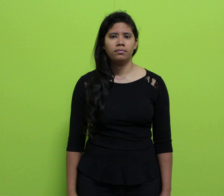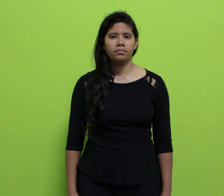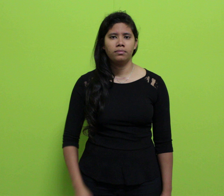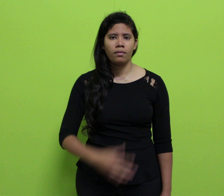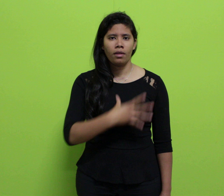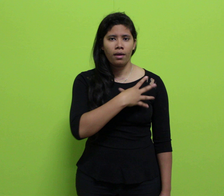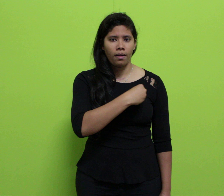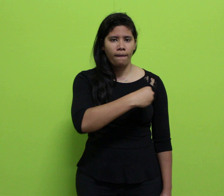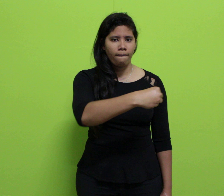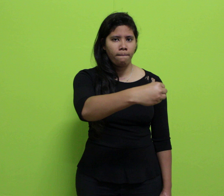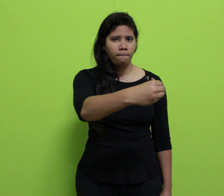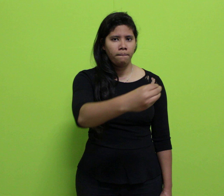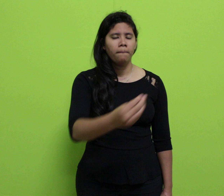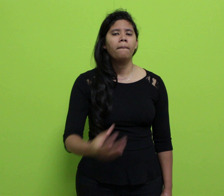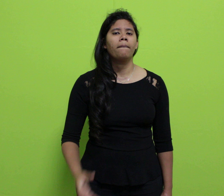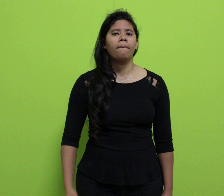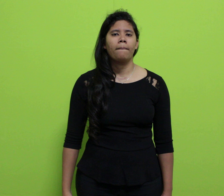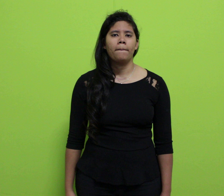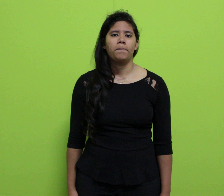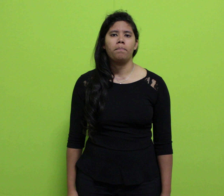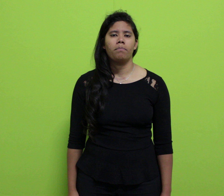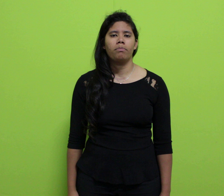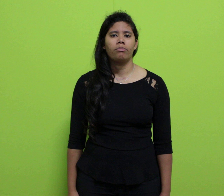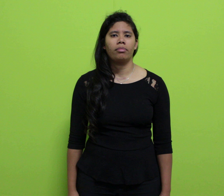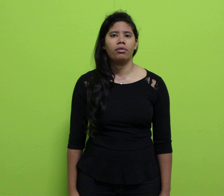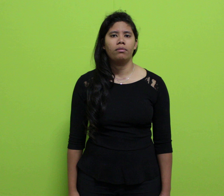filho